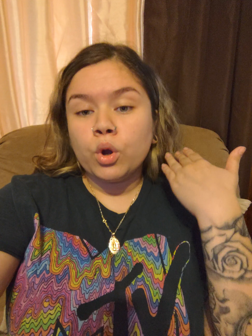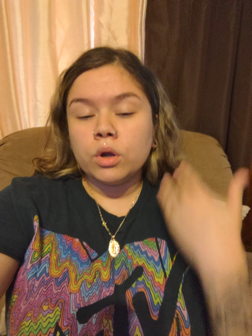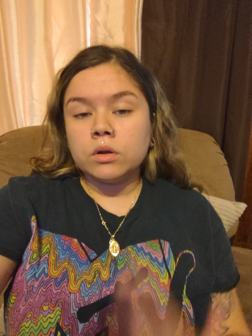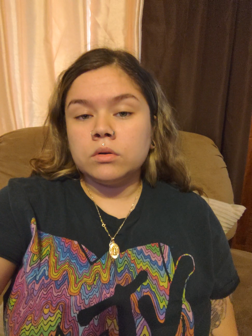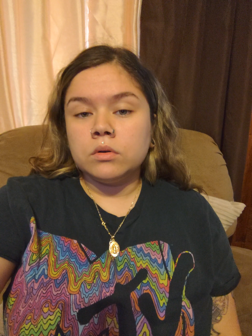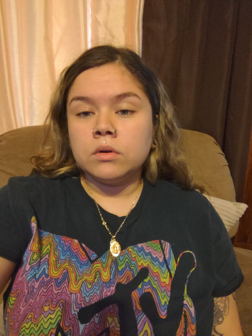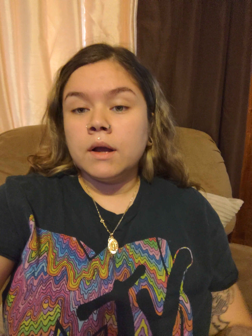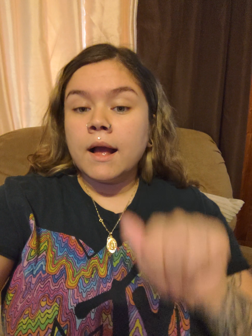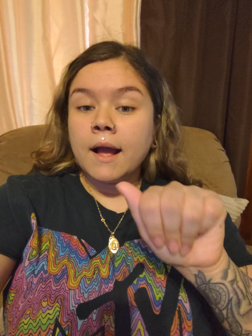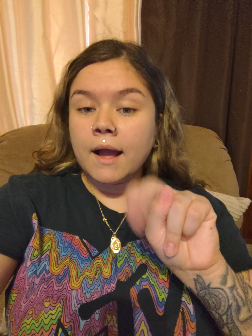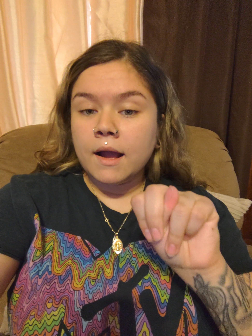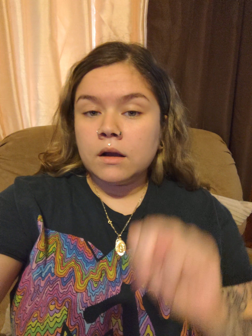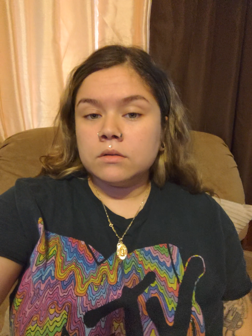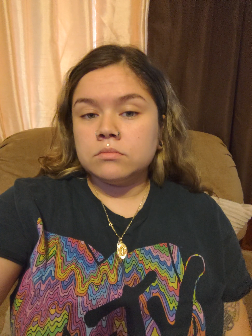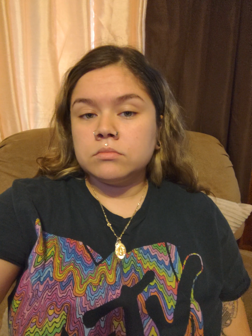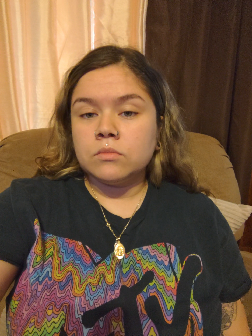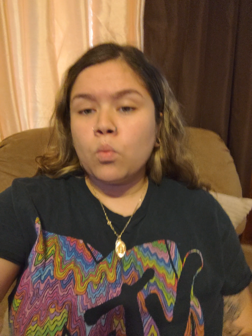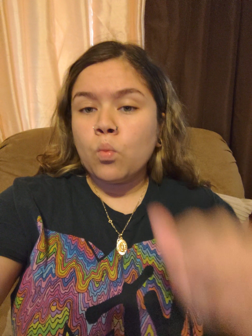an